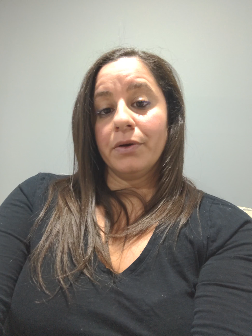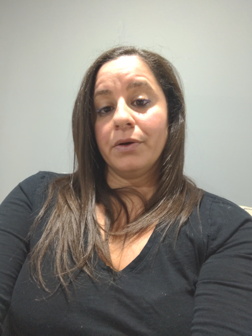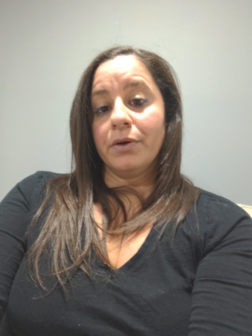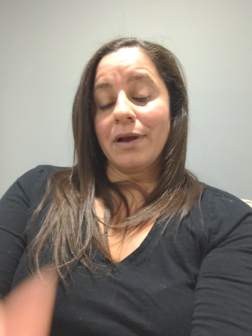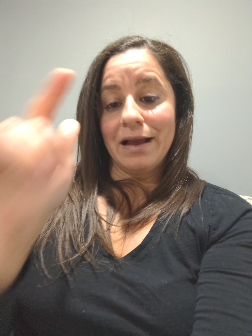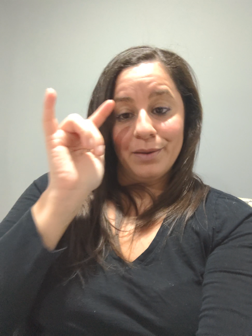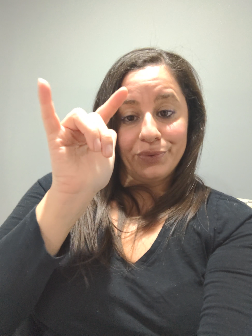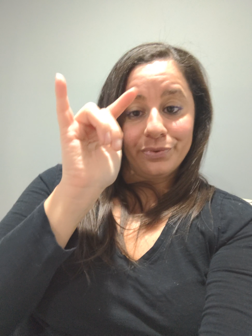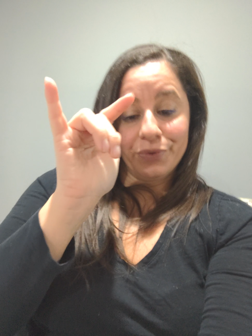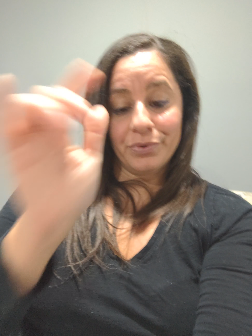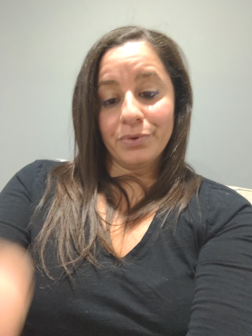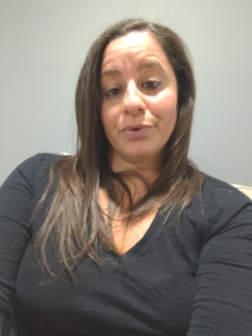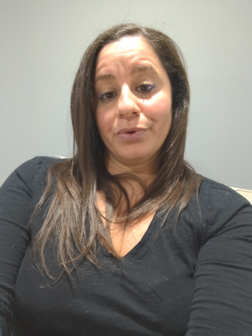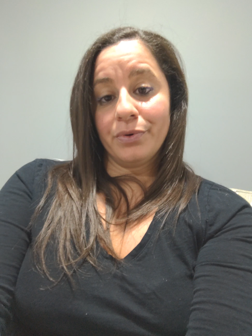airplane